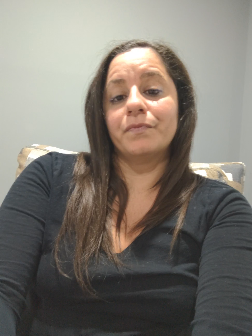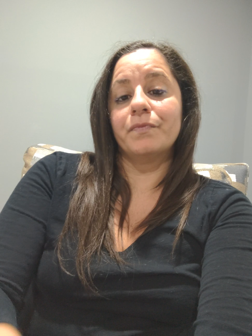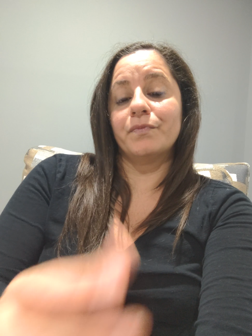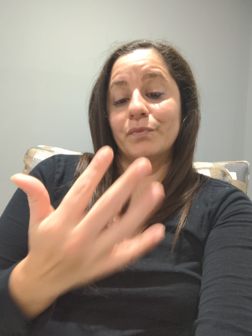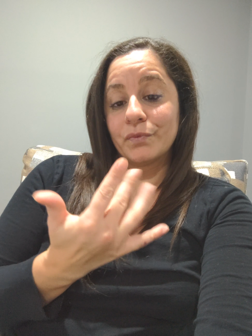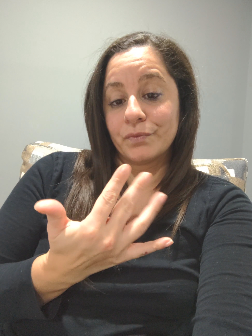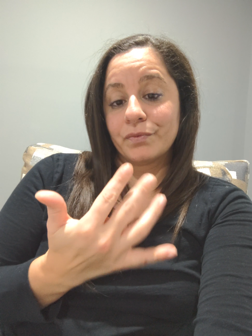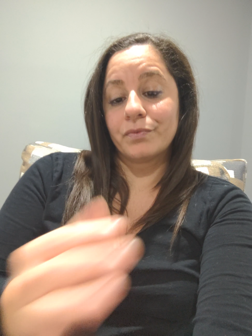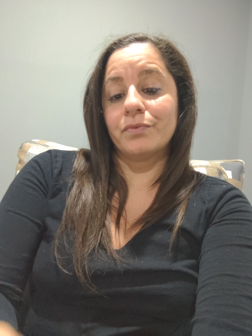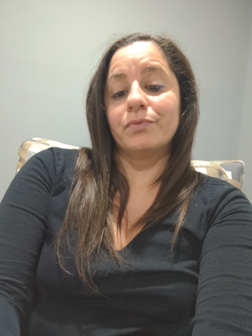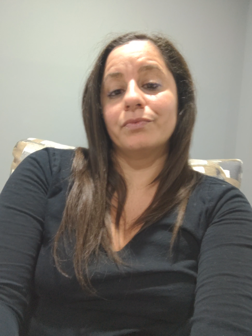wait